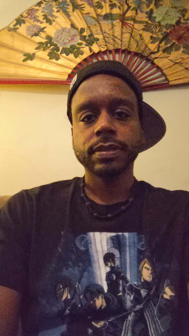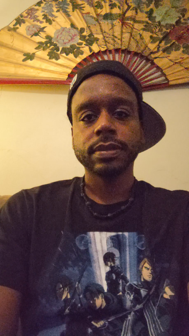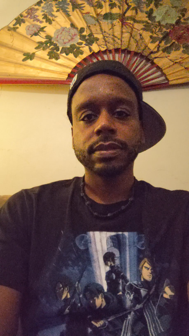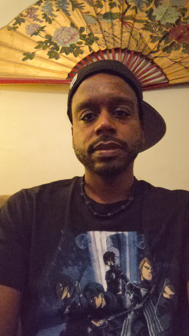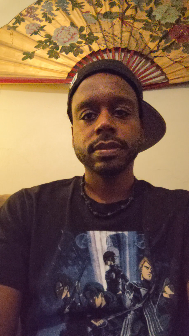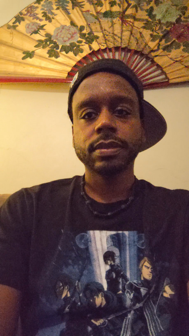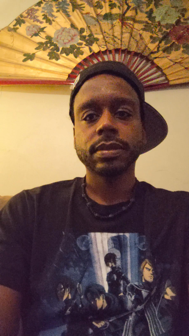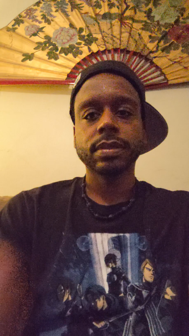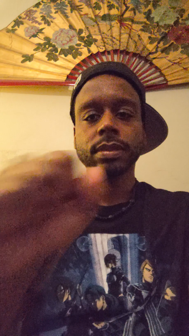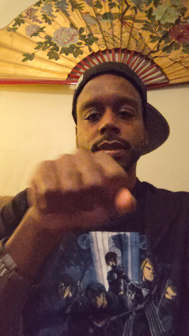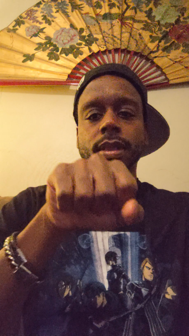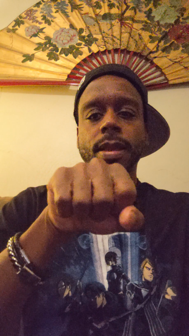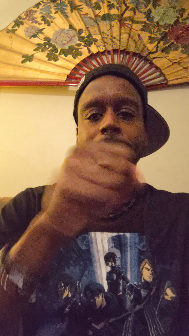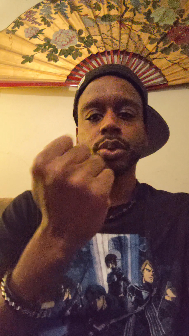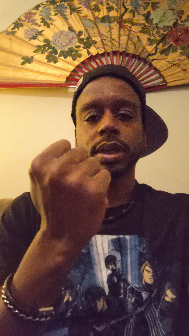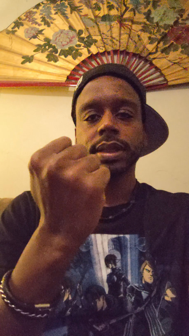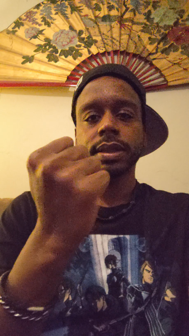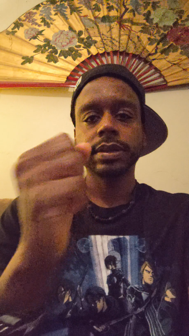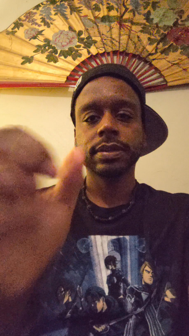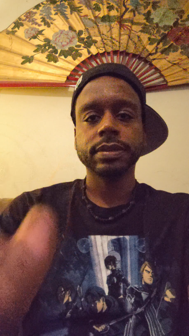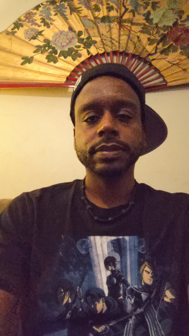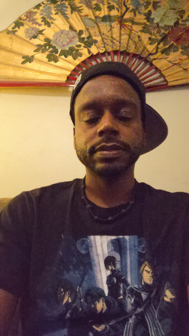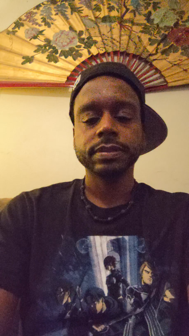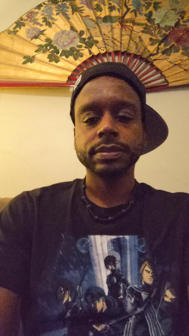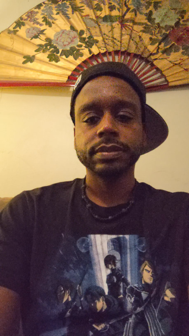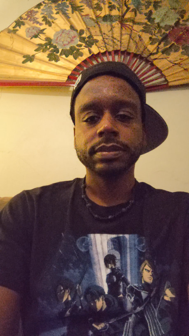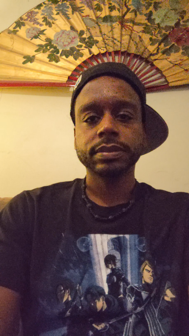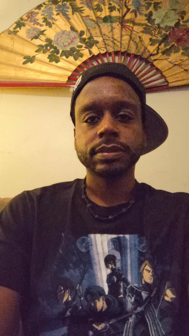break